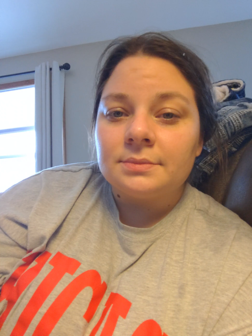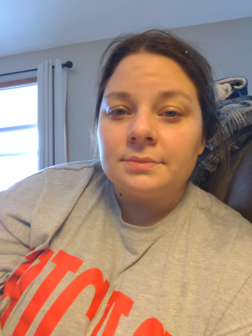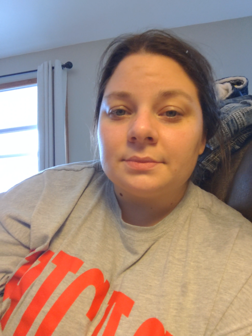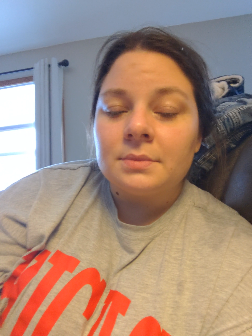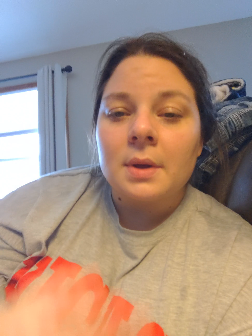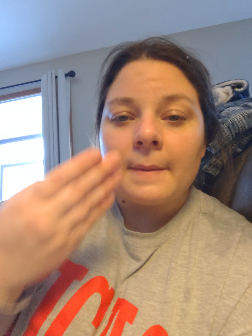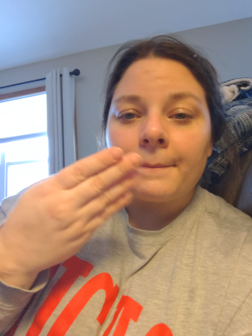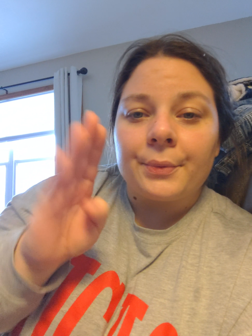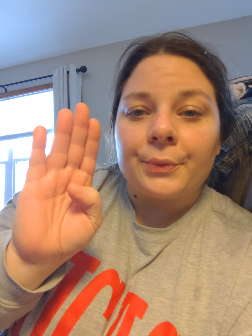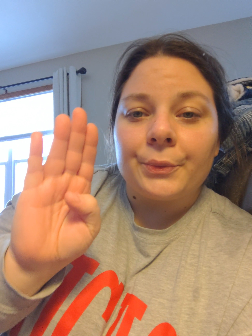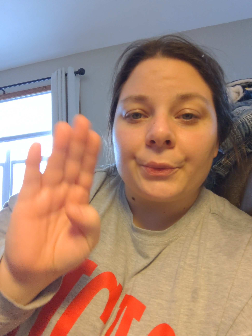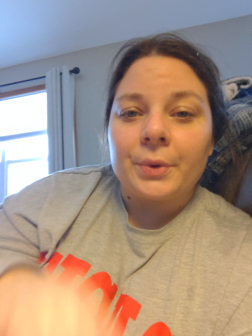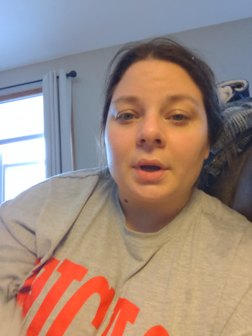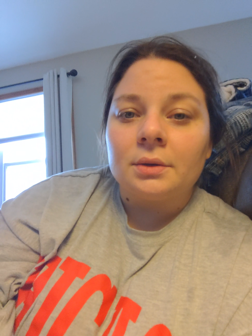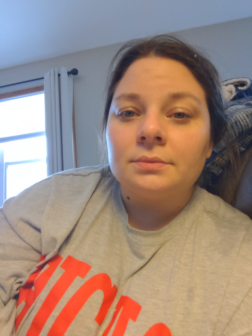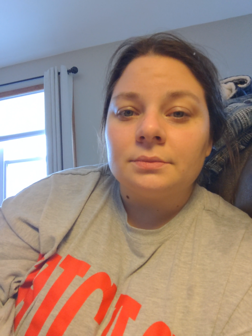blue